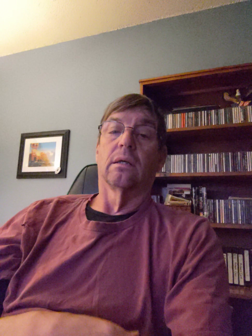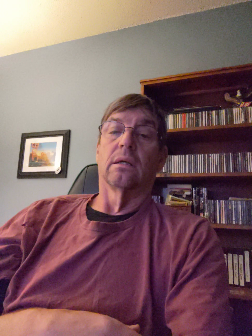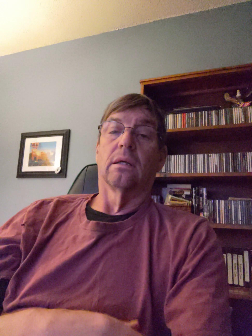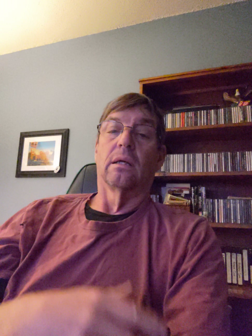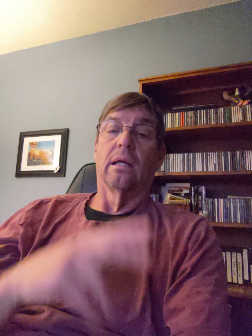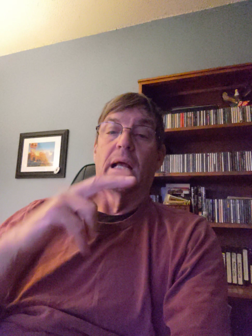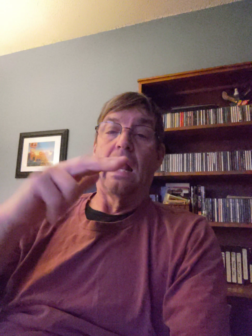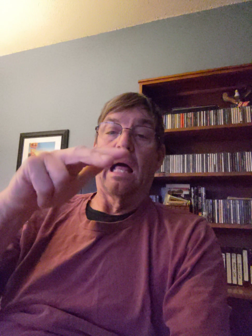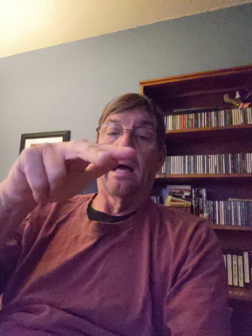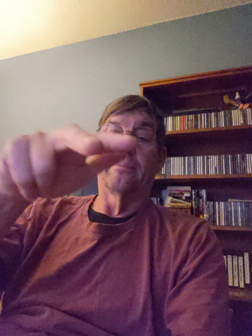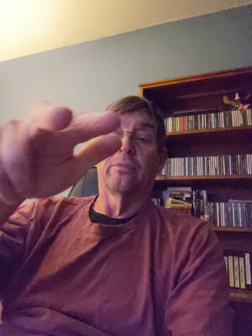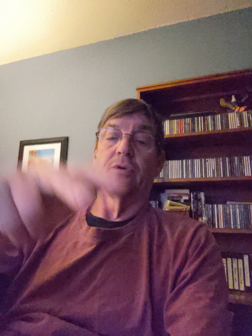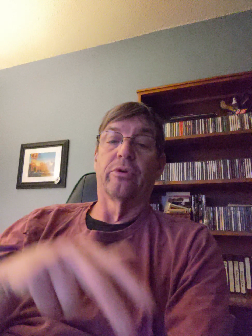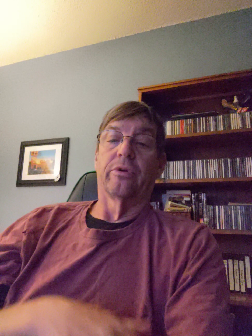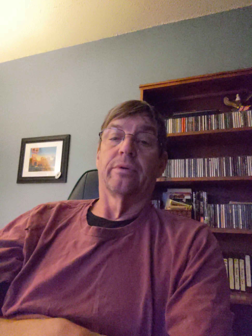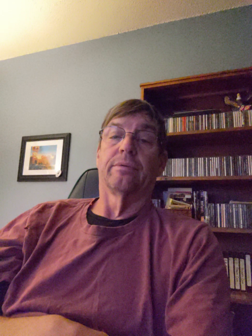helicopter